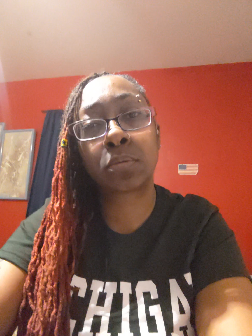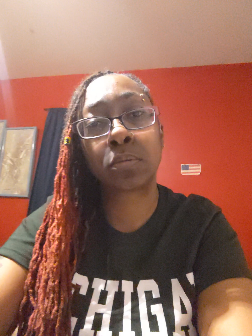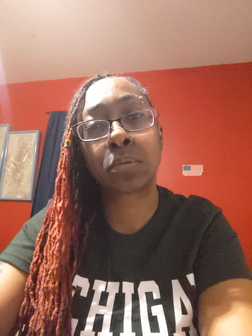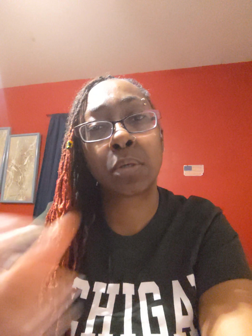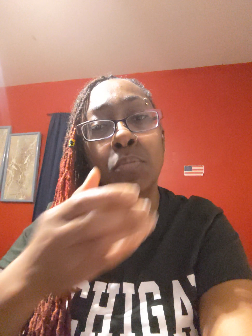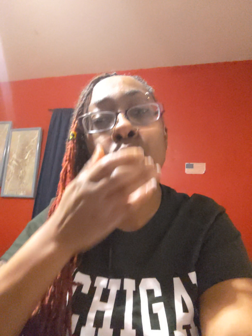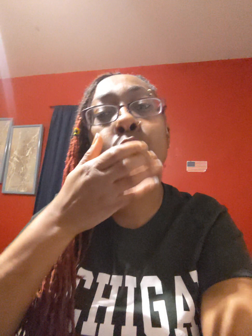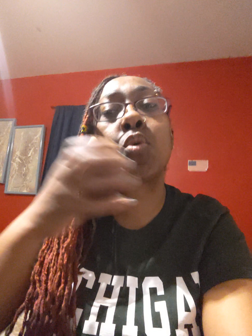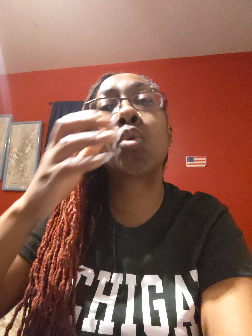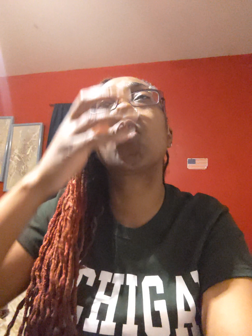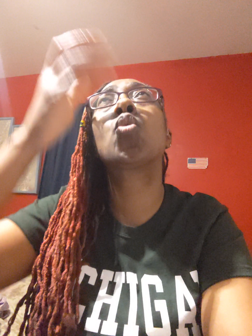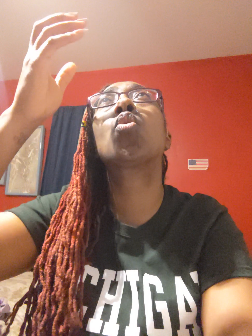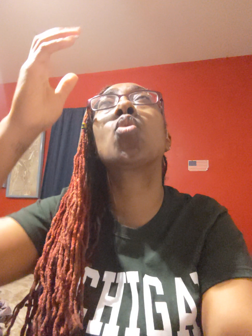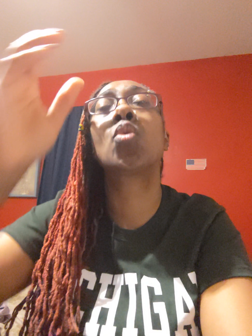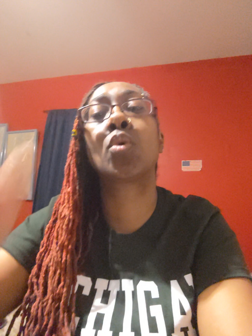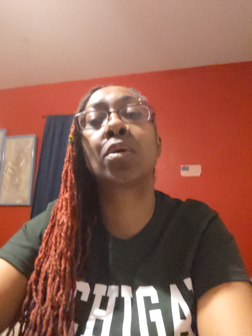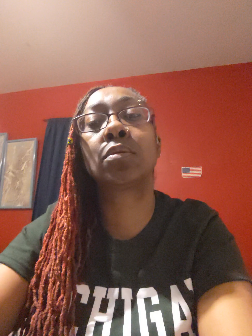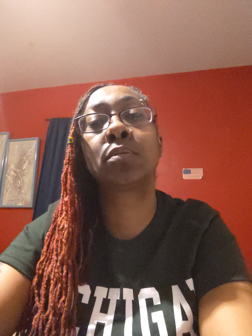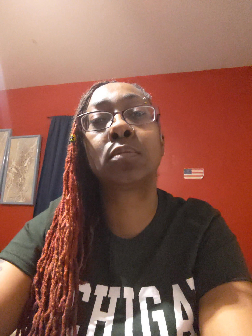balloon